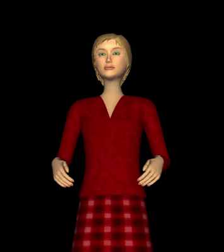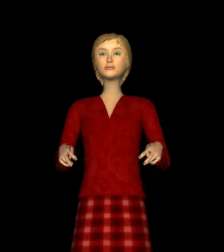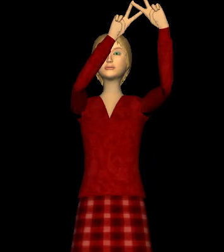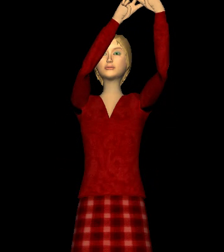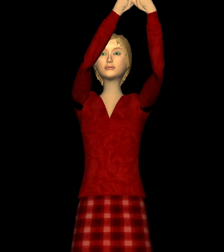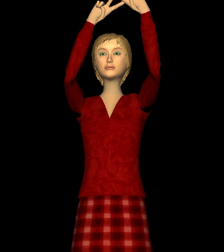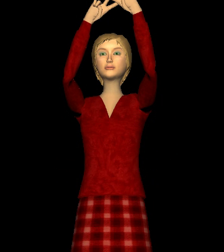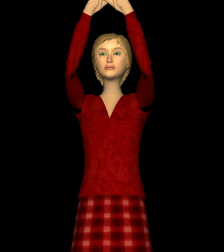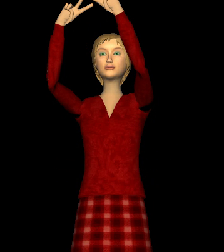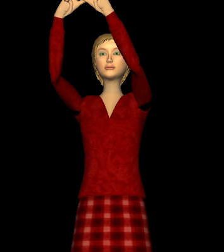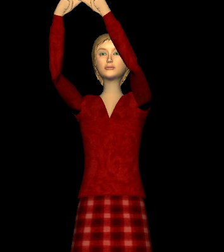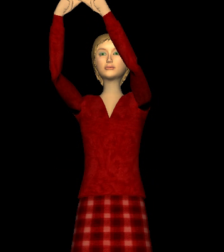نجمة